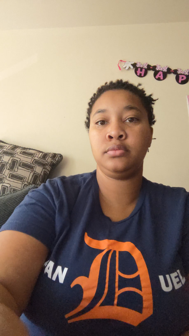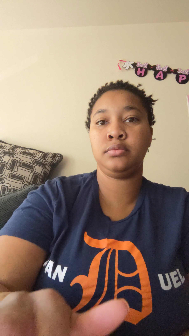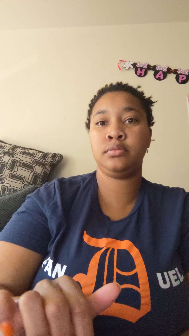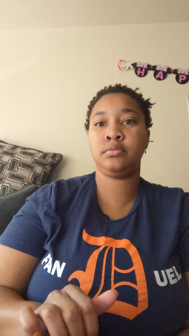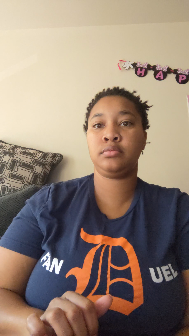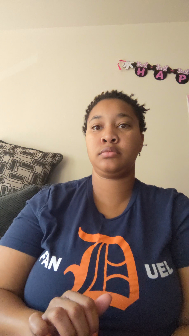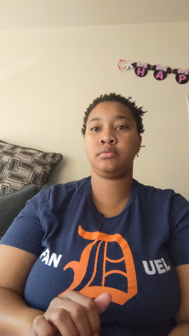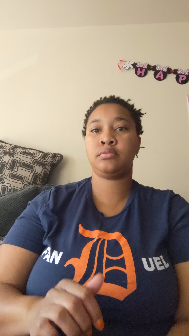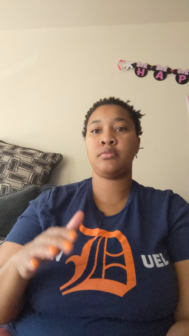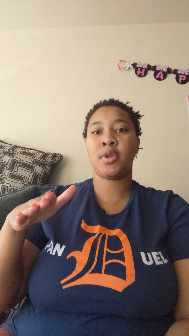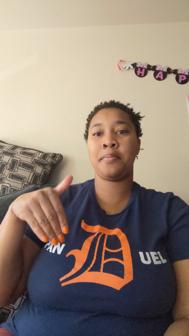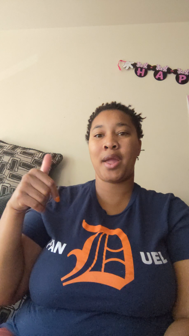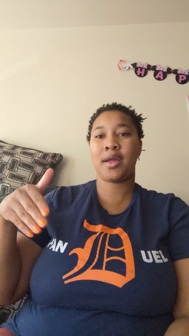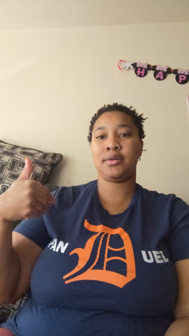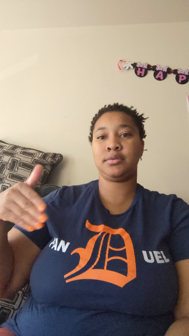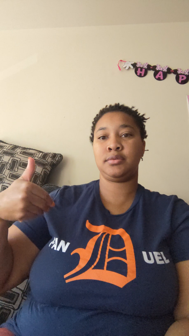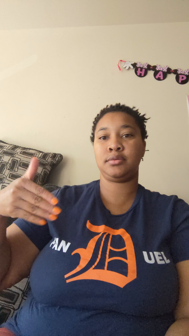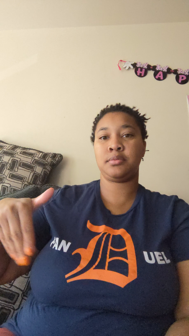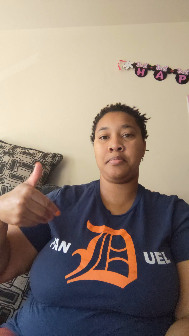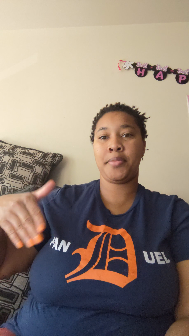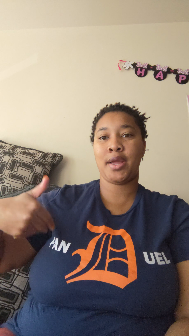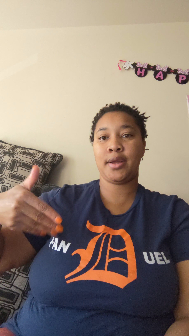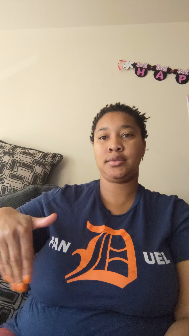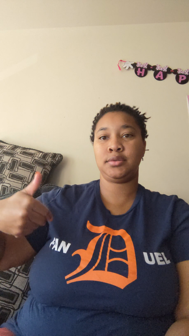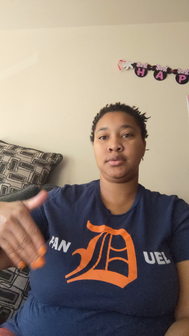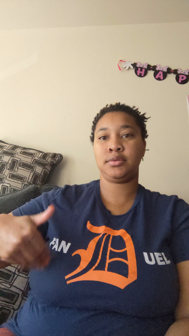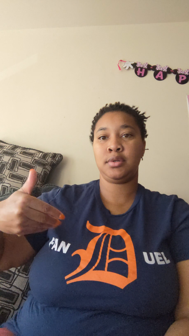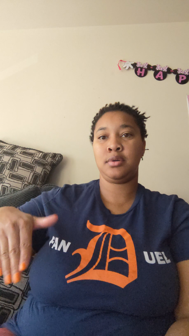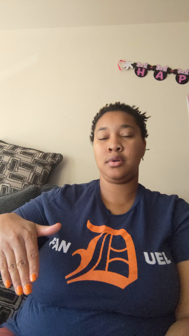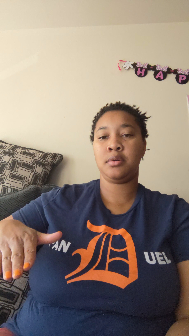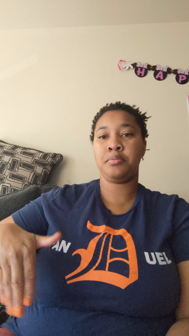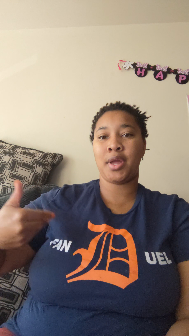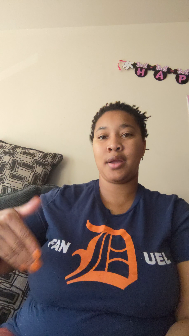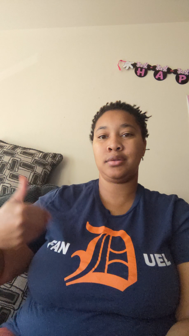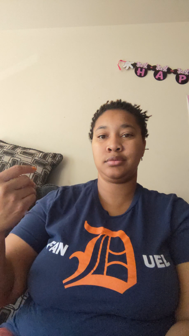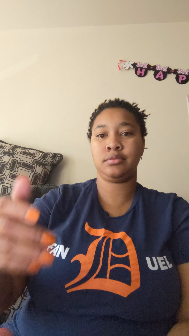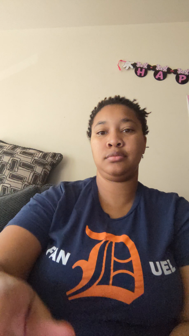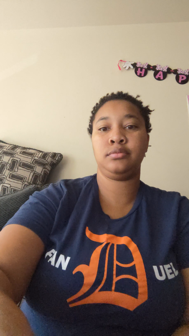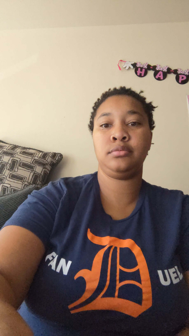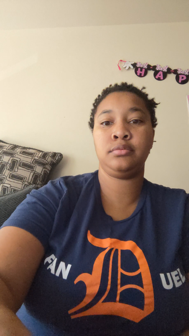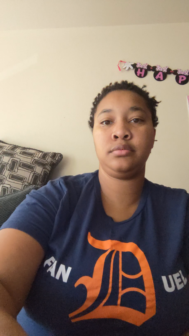pants